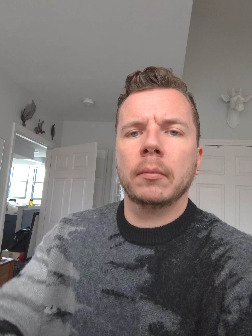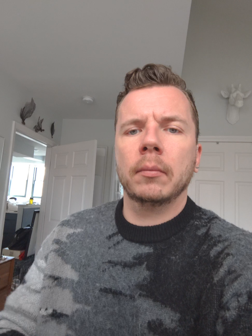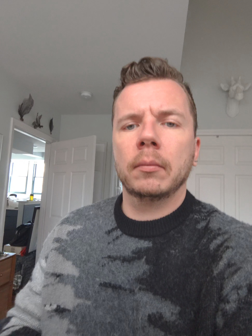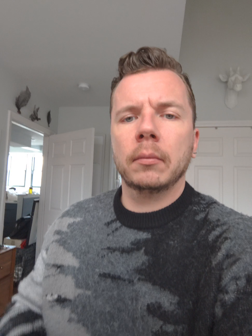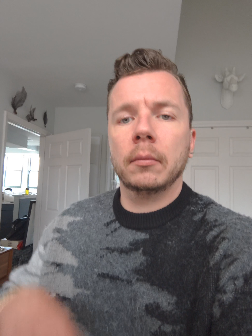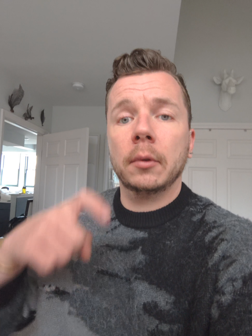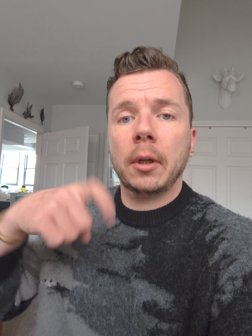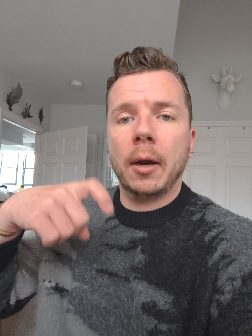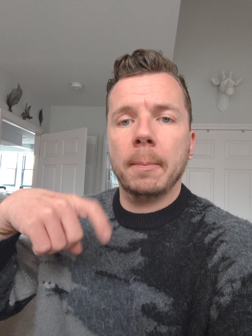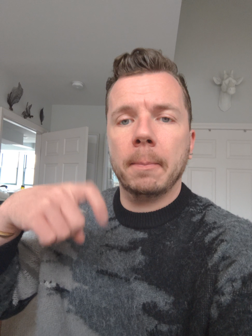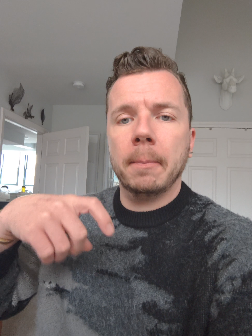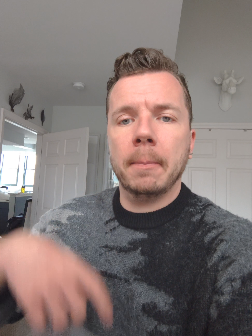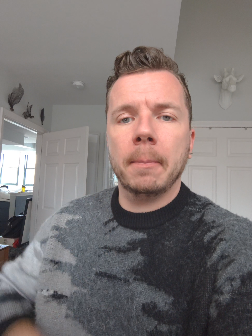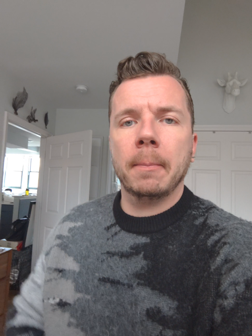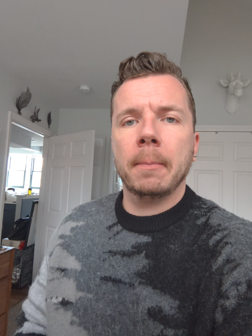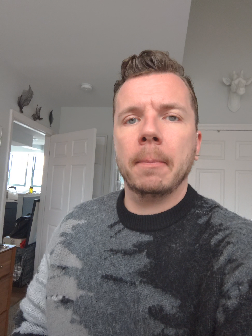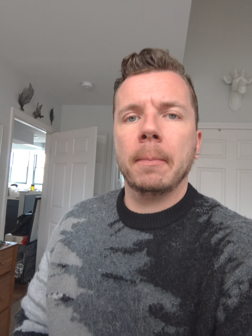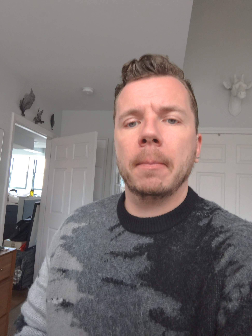time